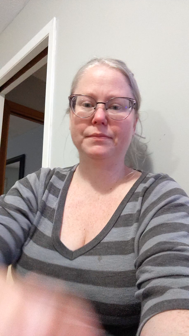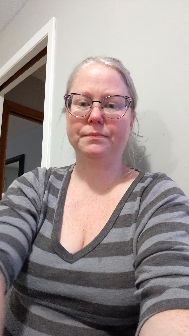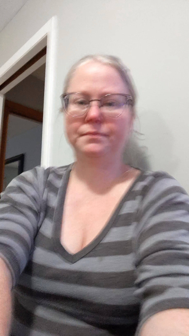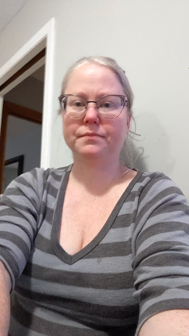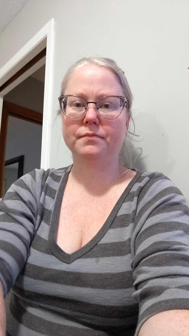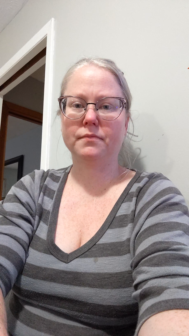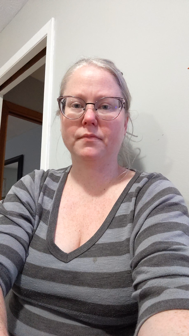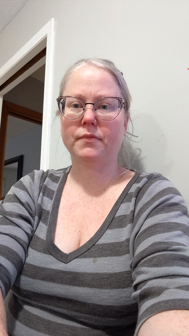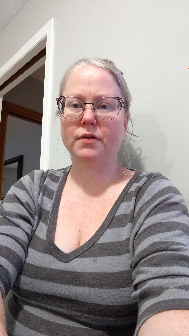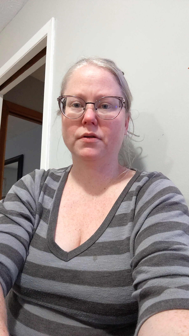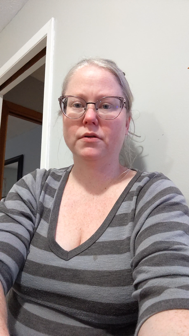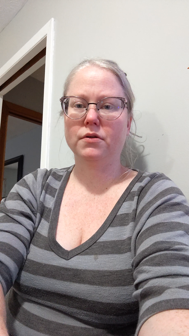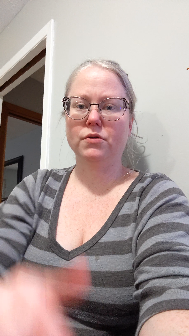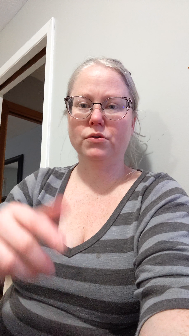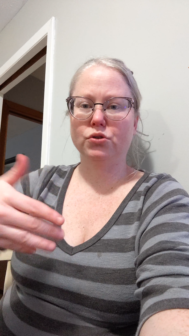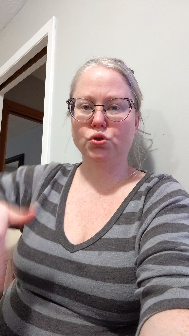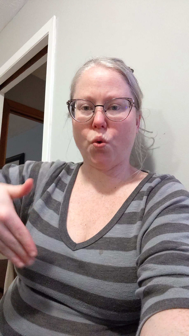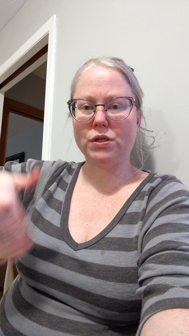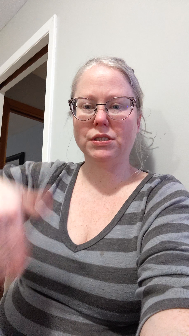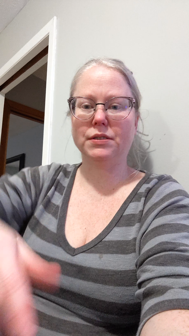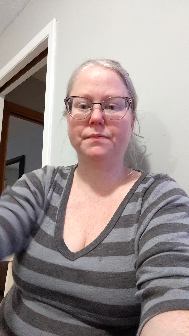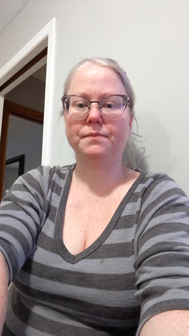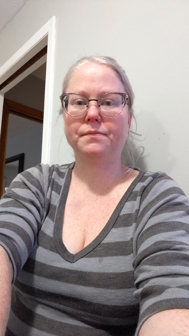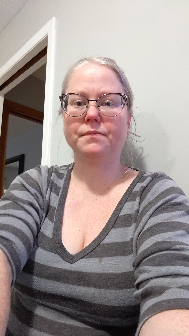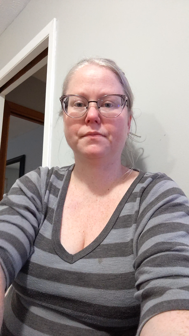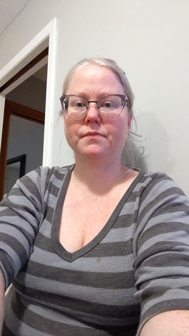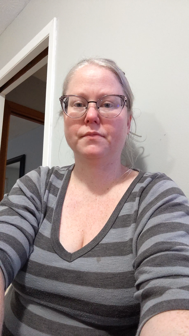shorts